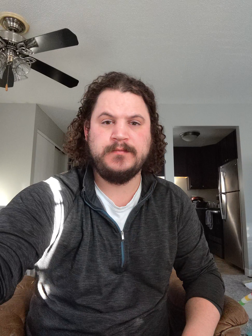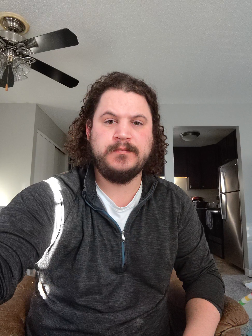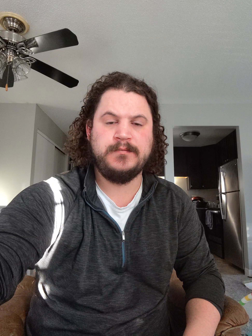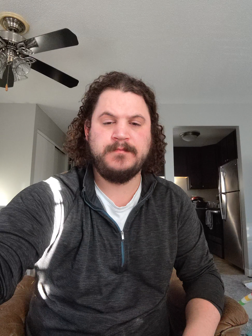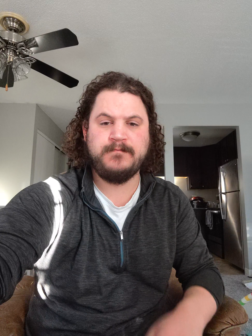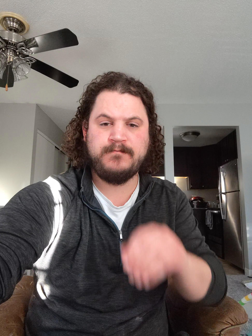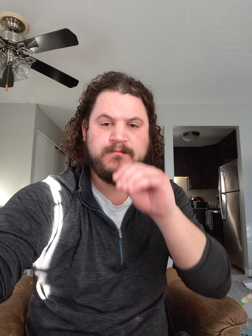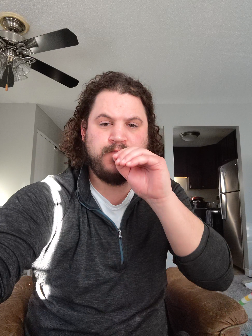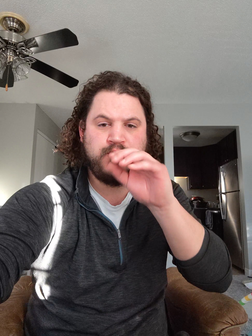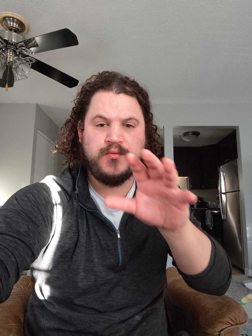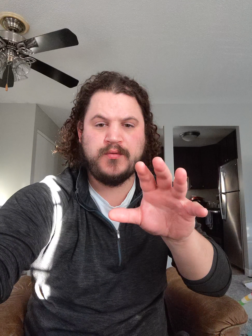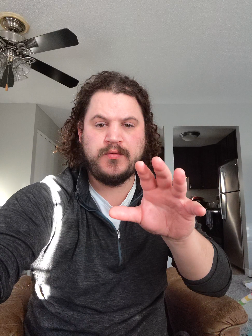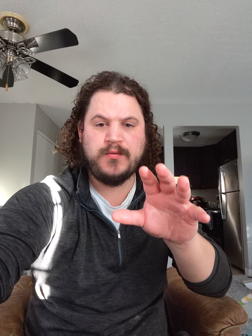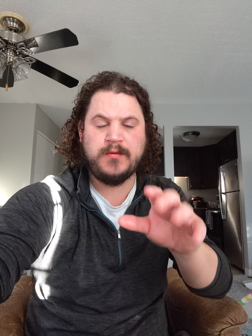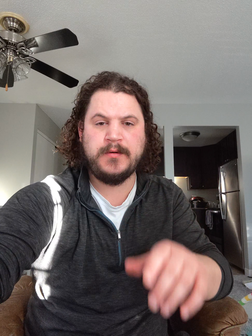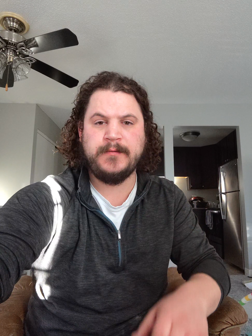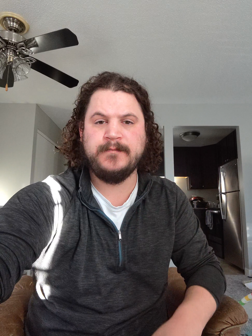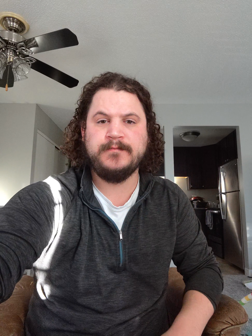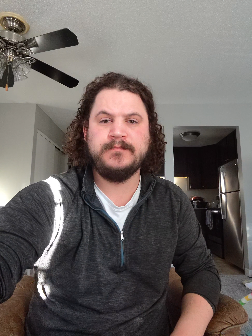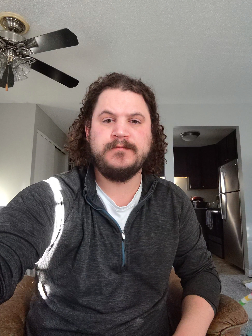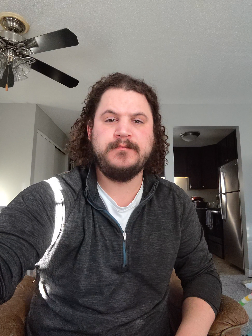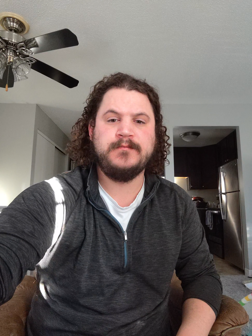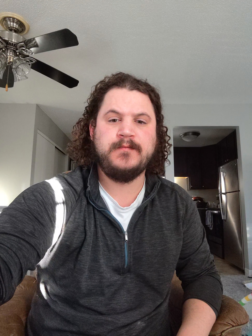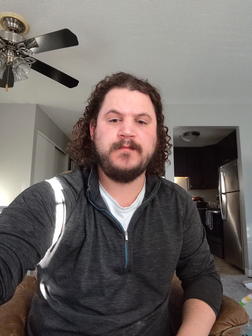blow